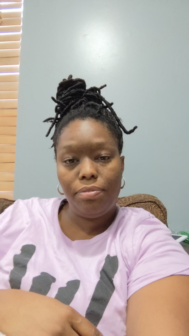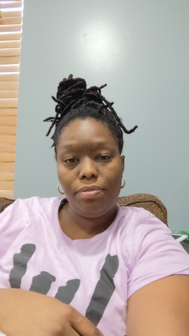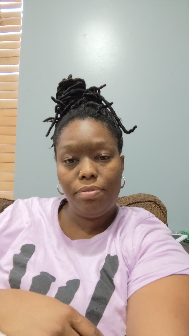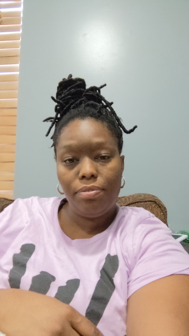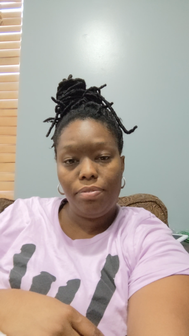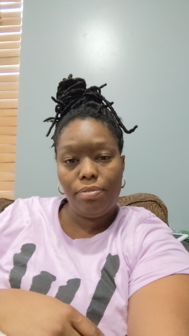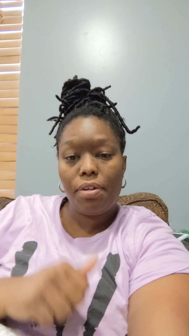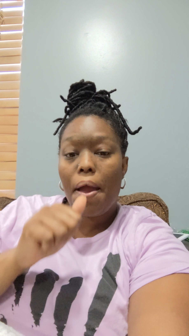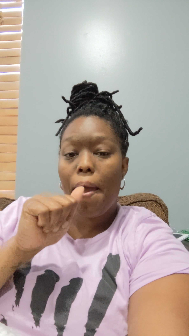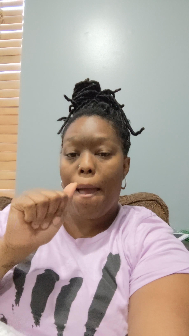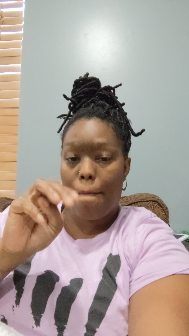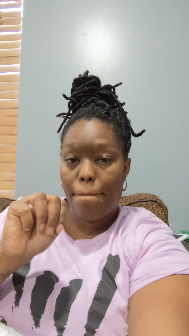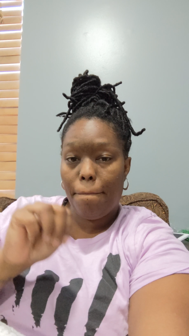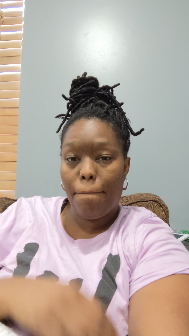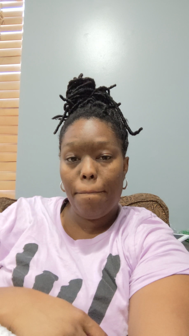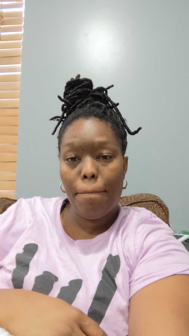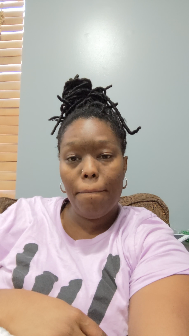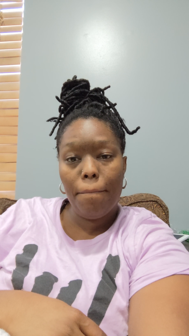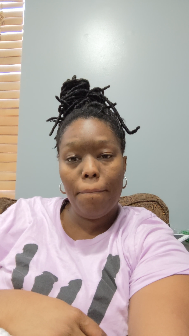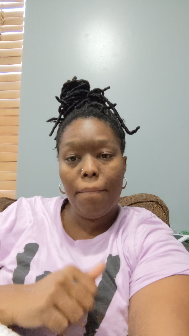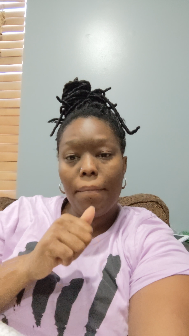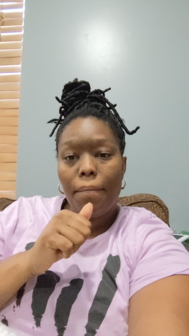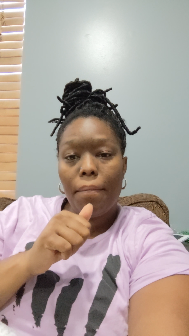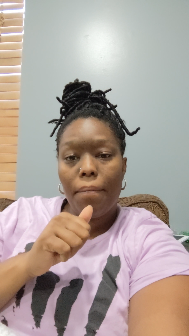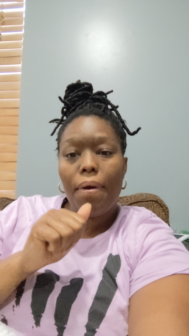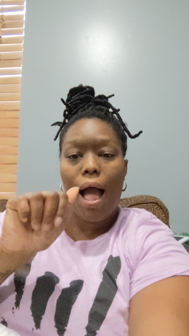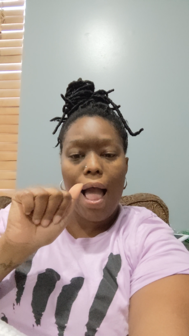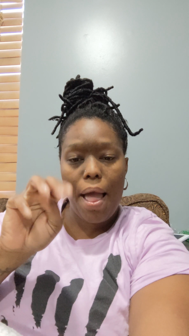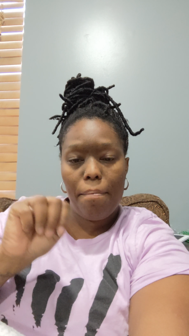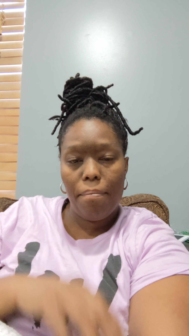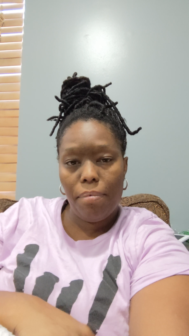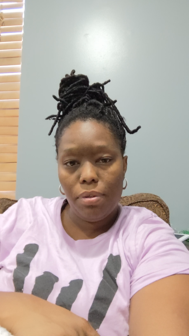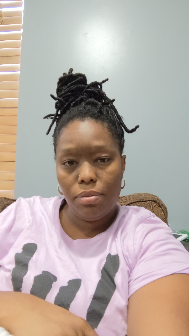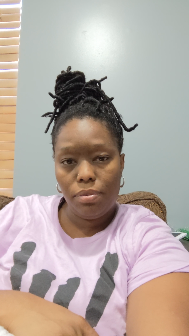am